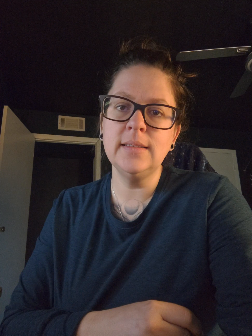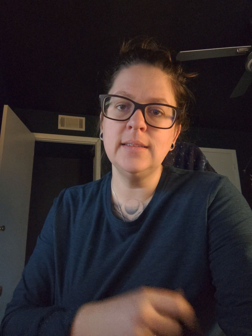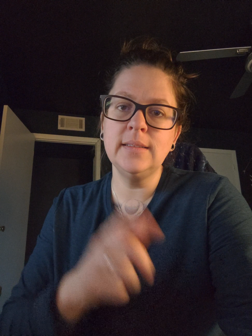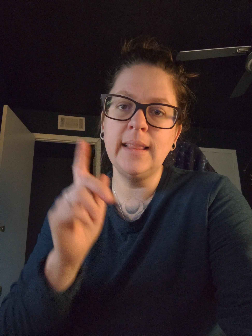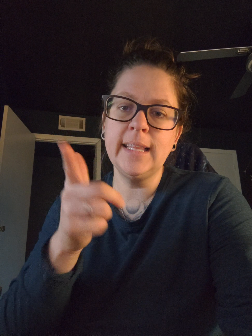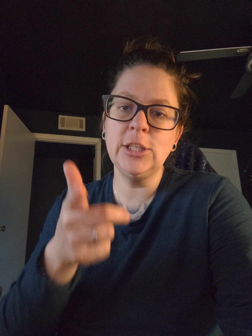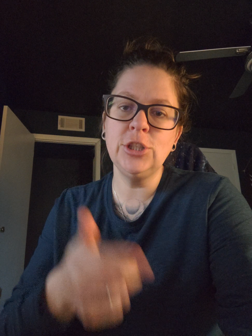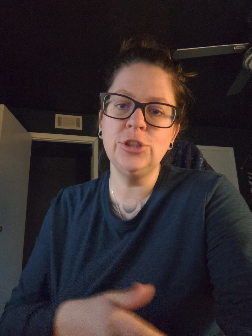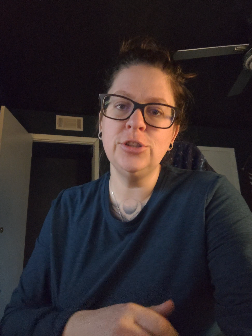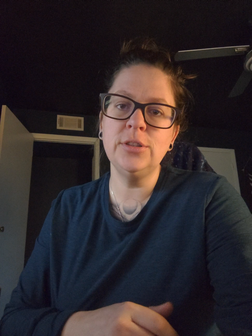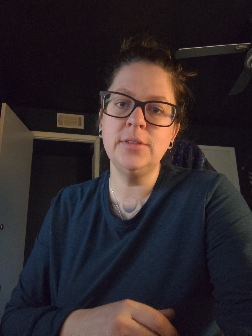later